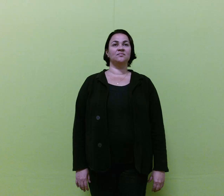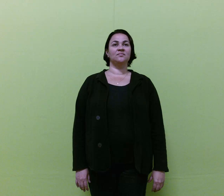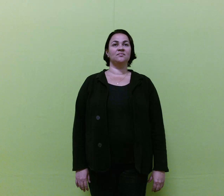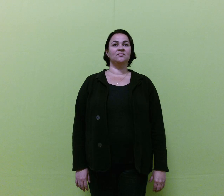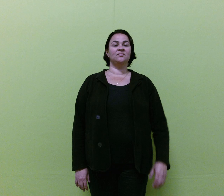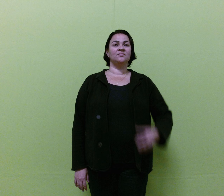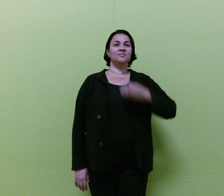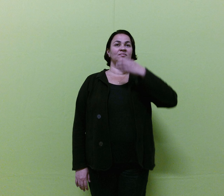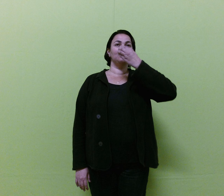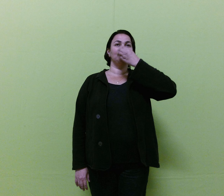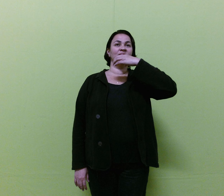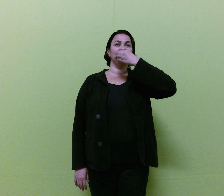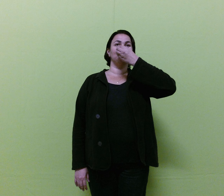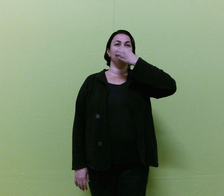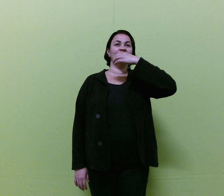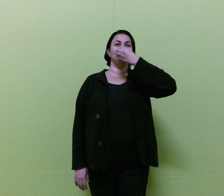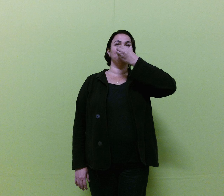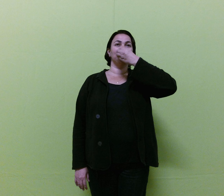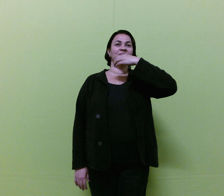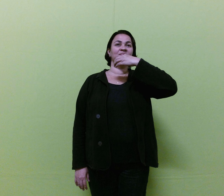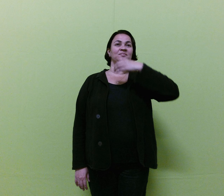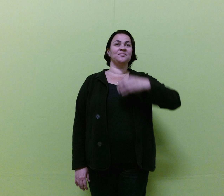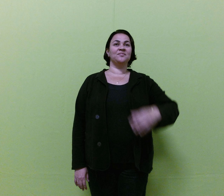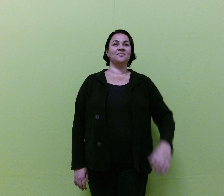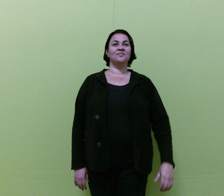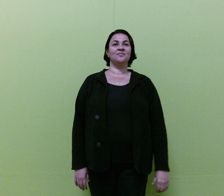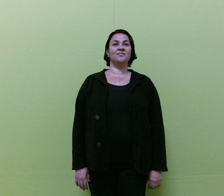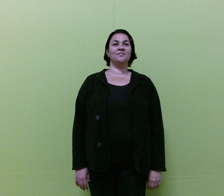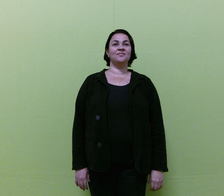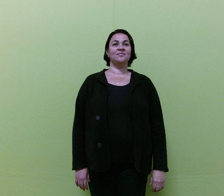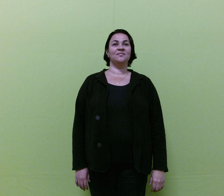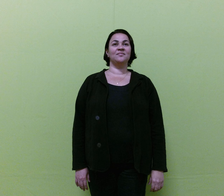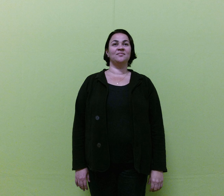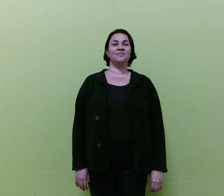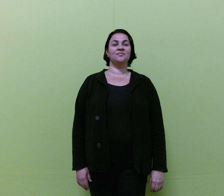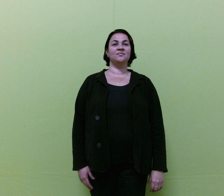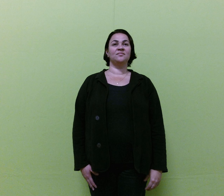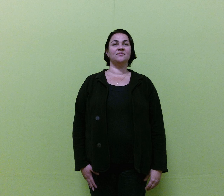maçã